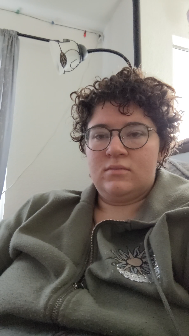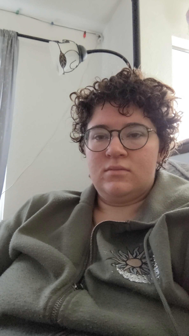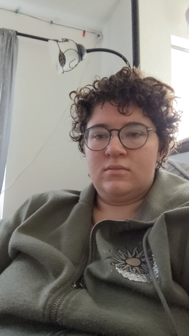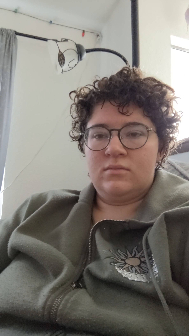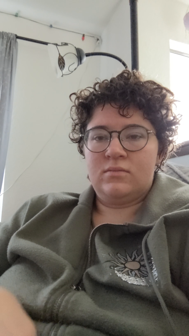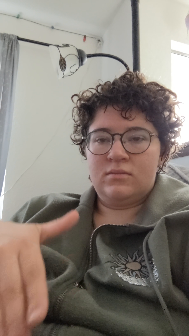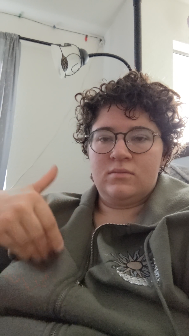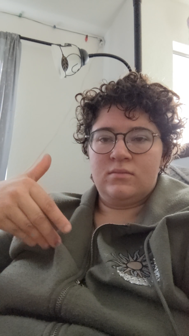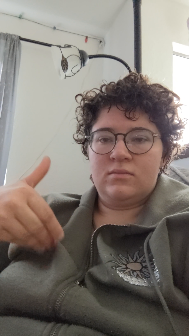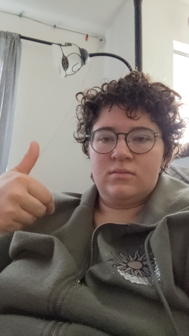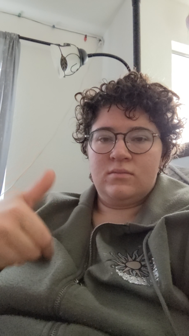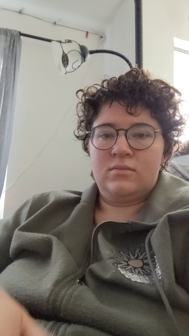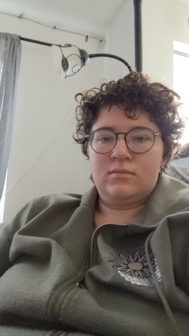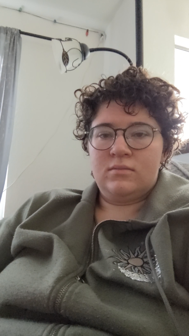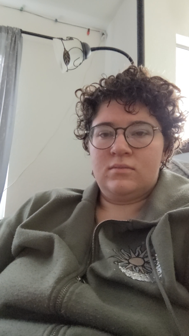pants